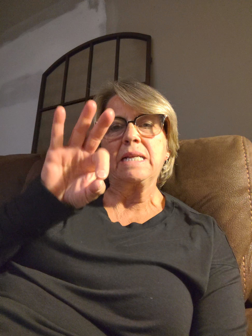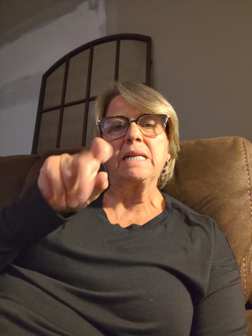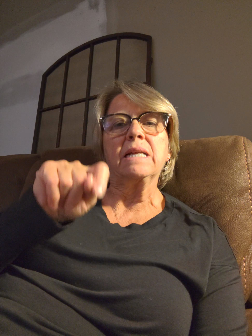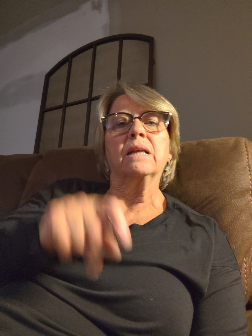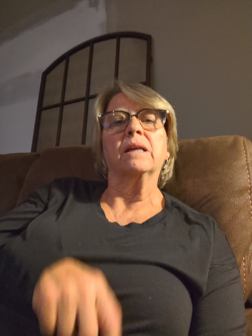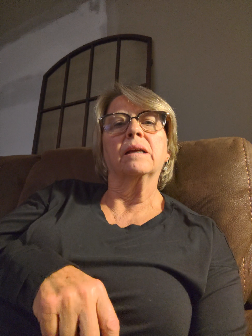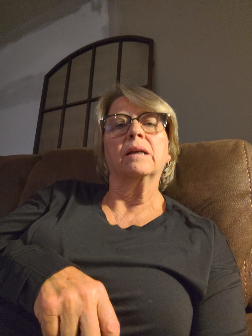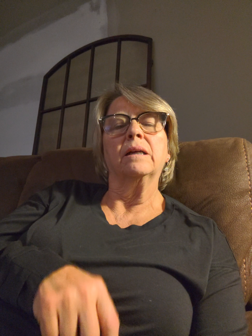feet